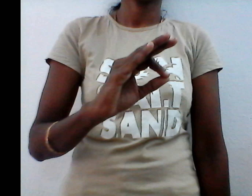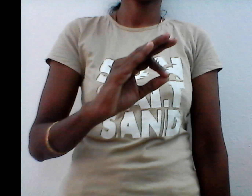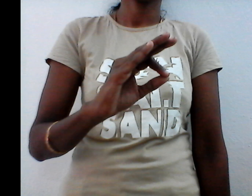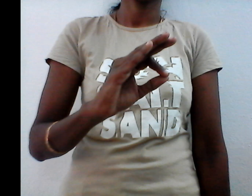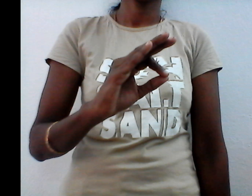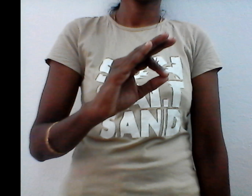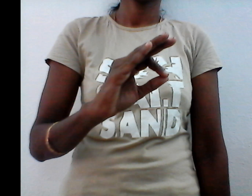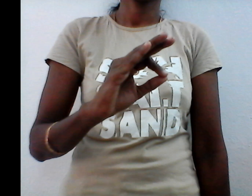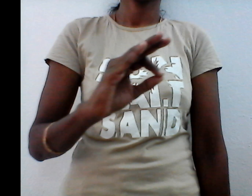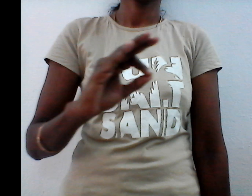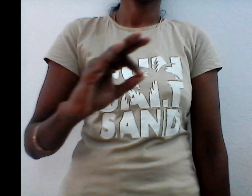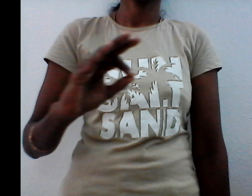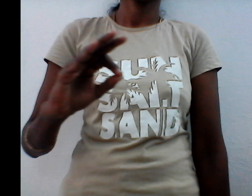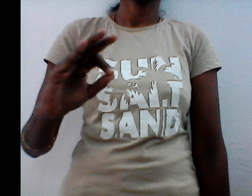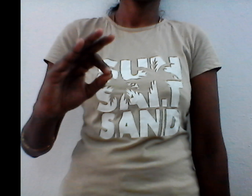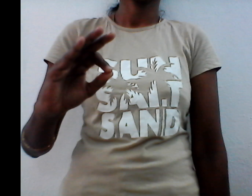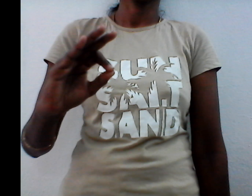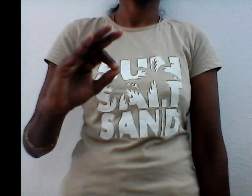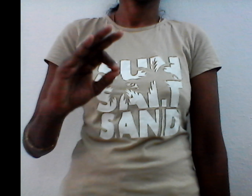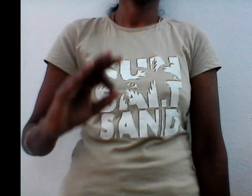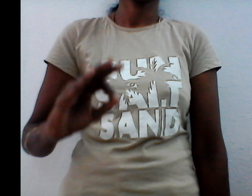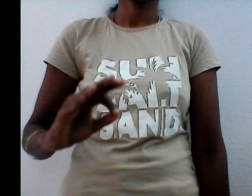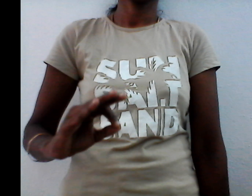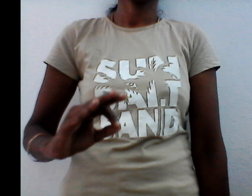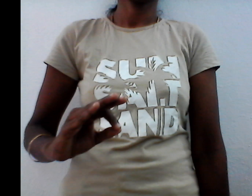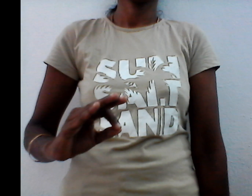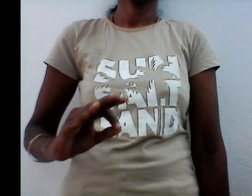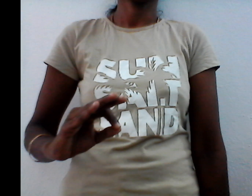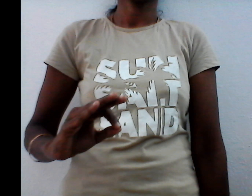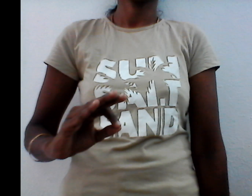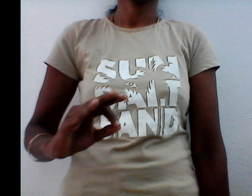ഔ